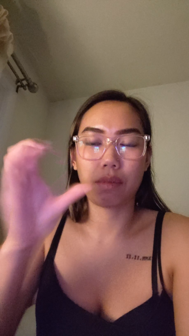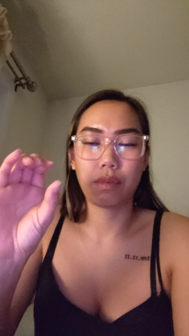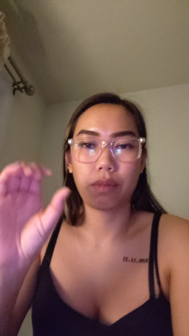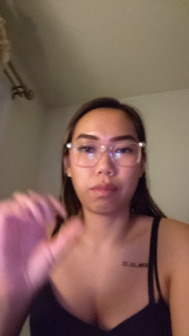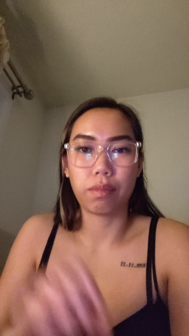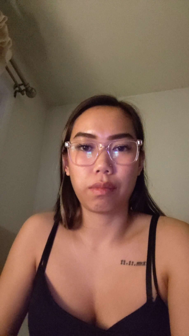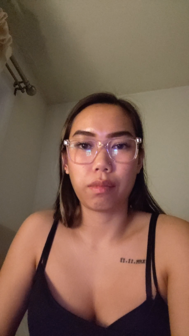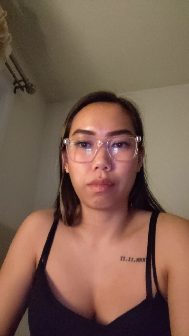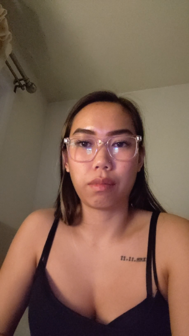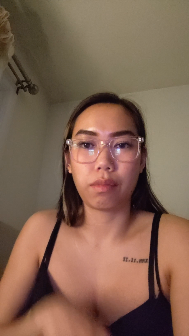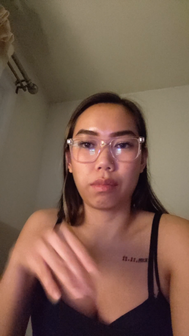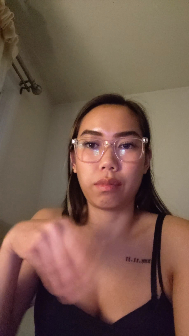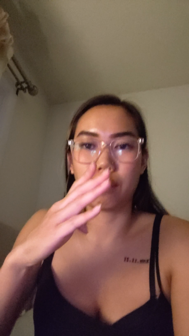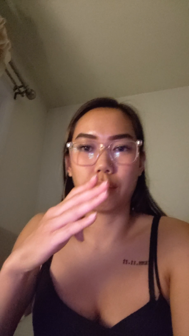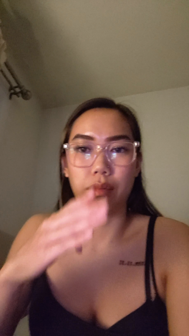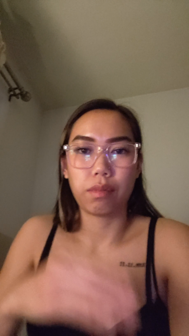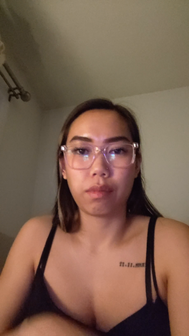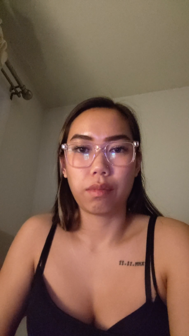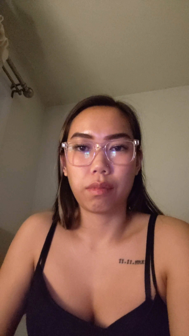kick